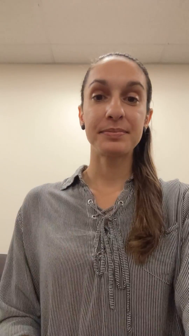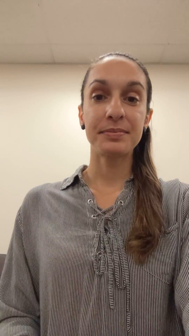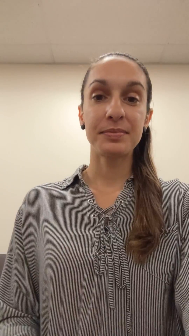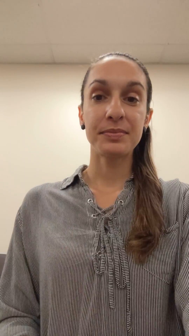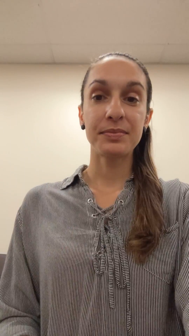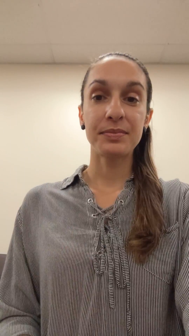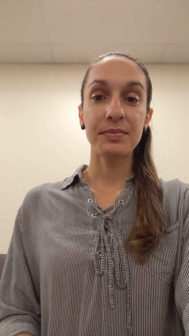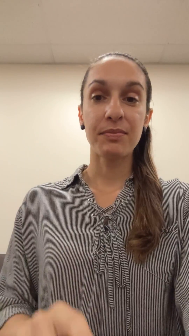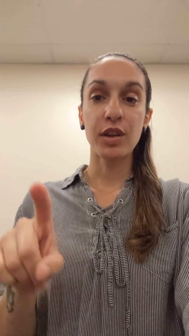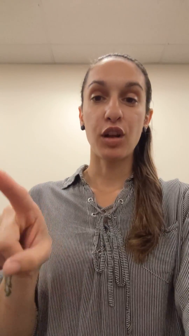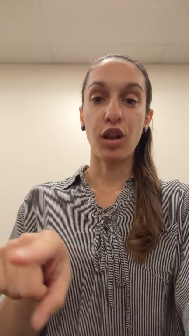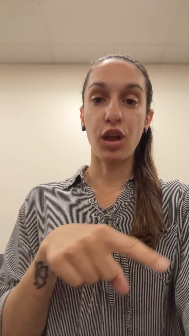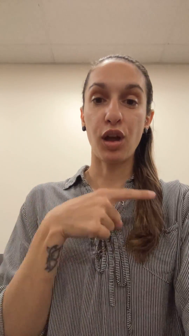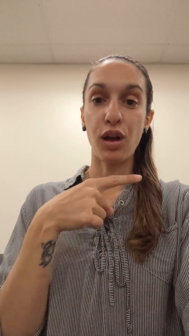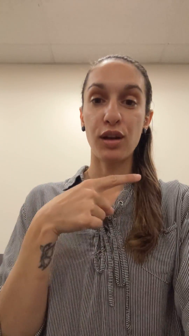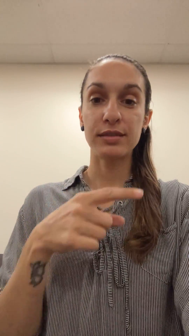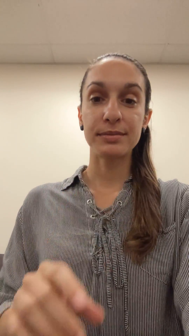long